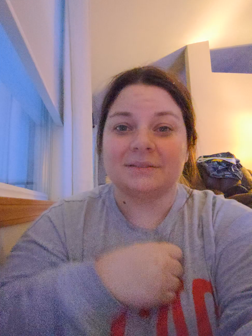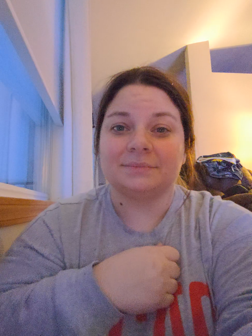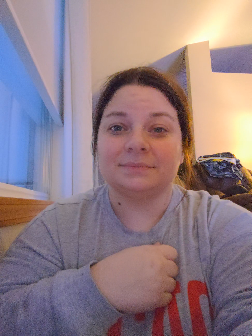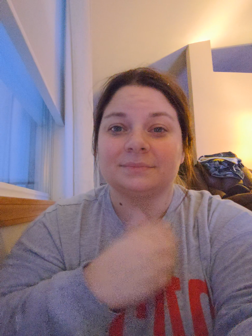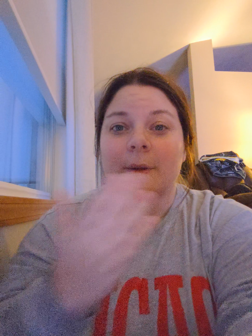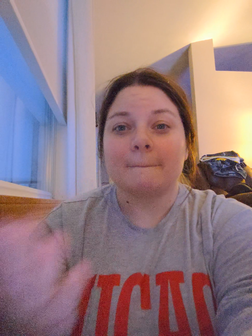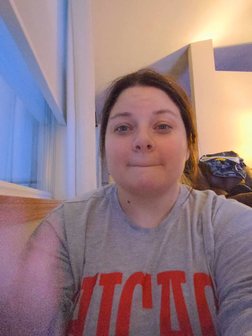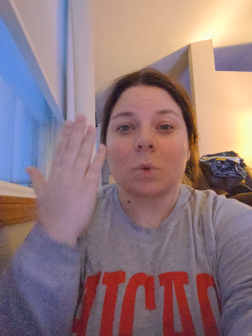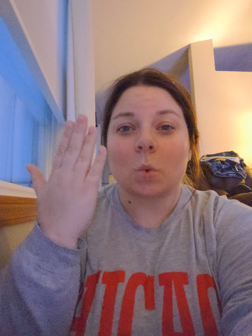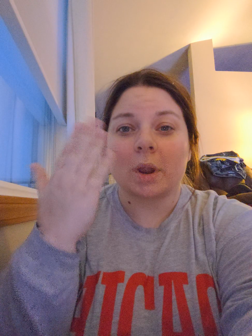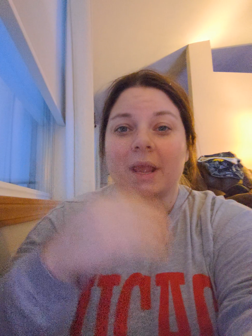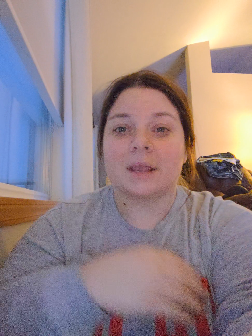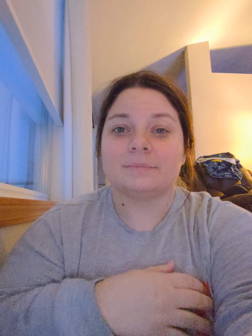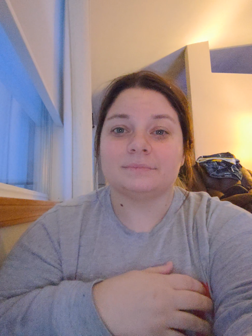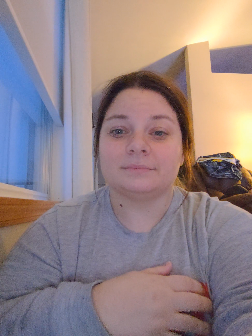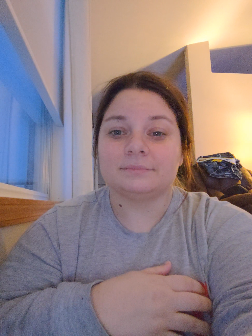morning